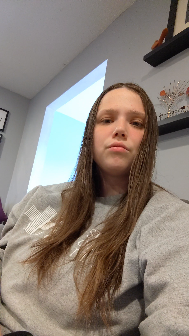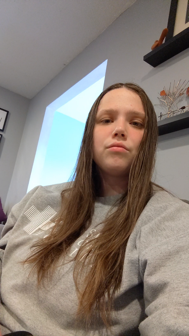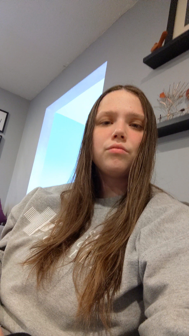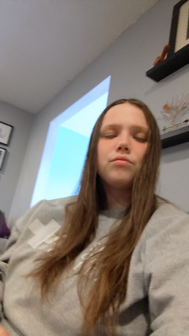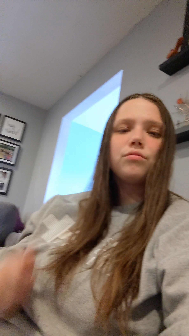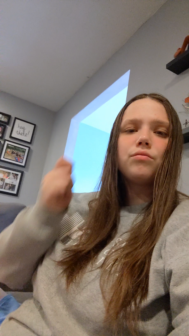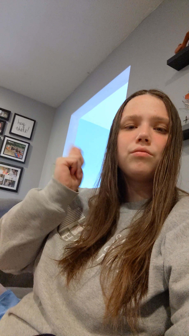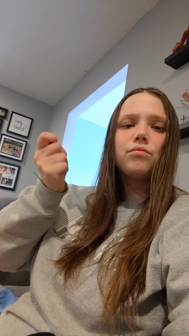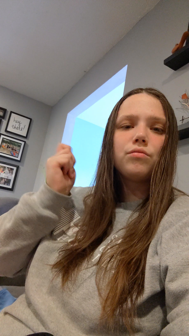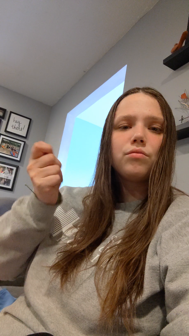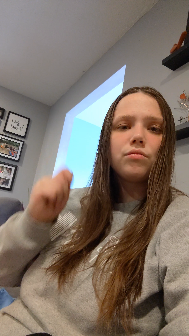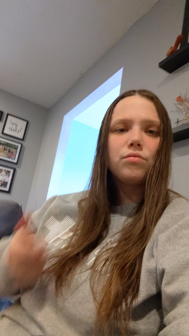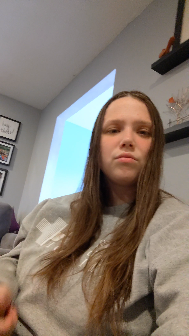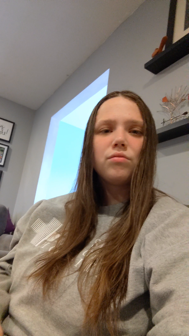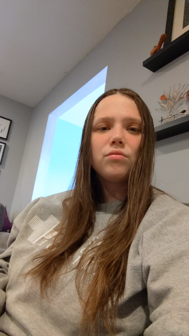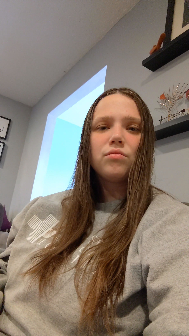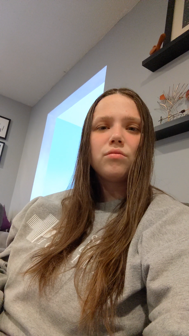bat